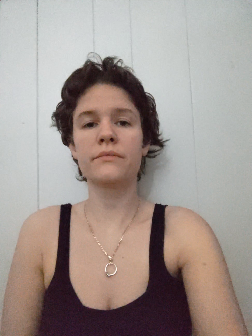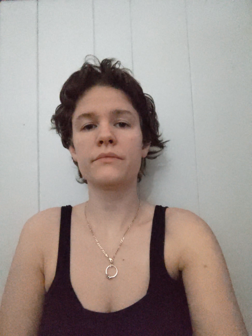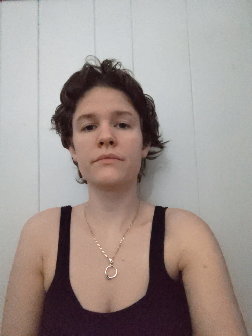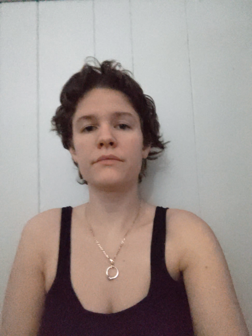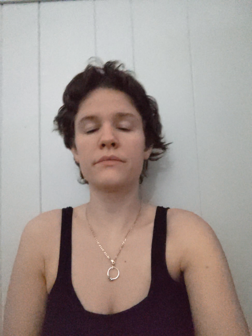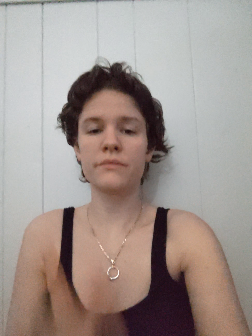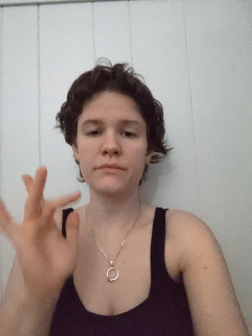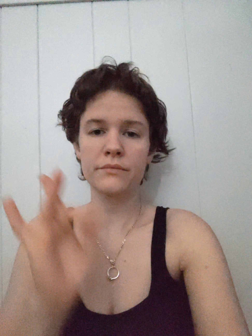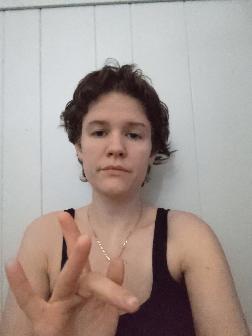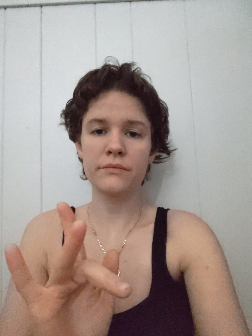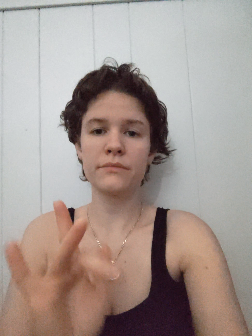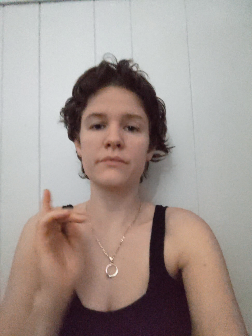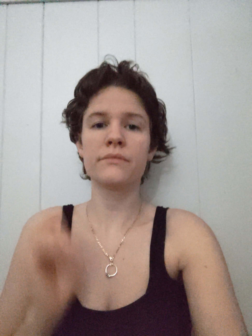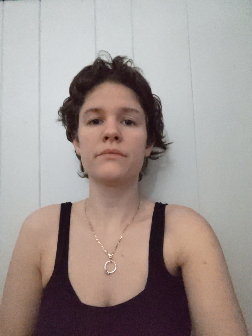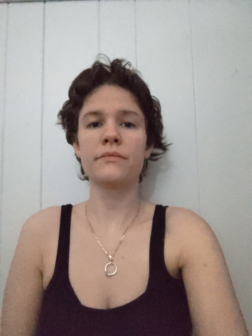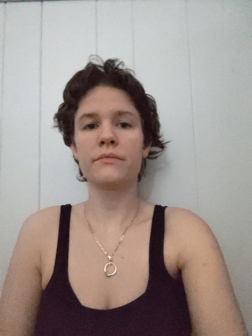touch